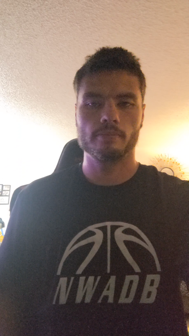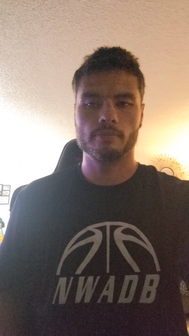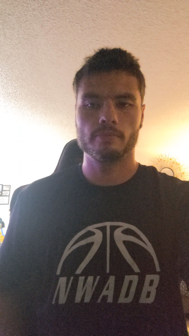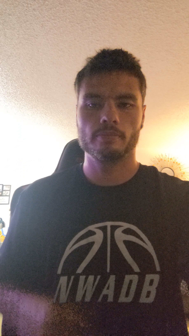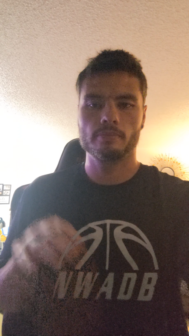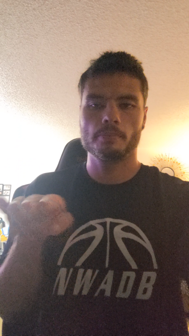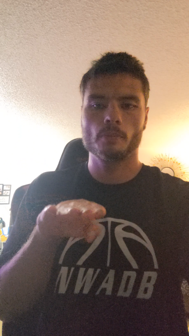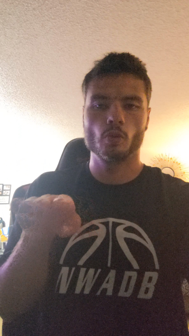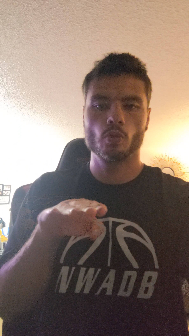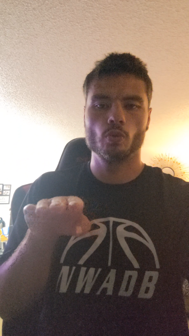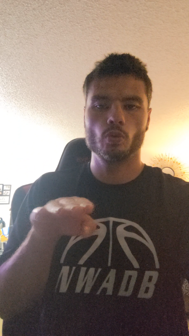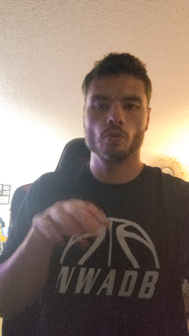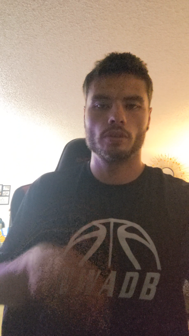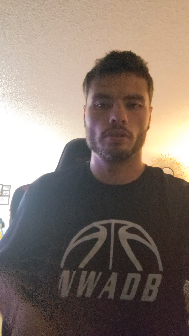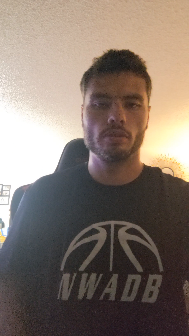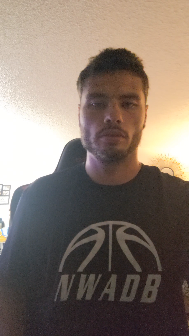boots